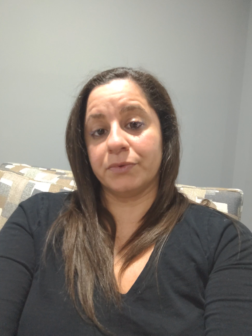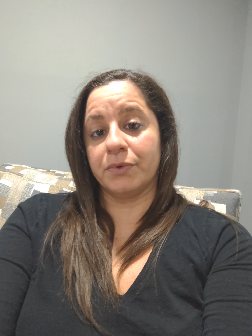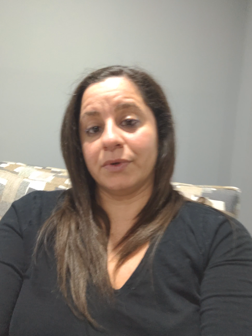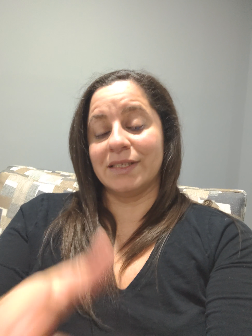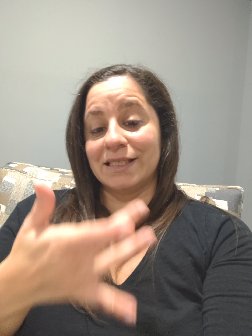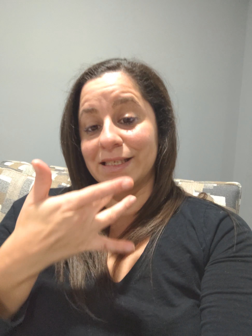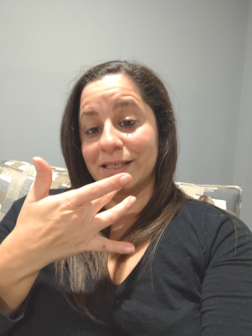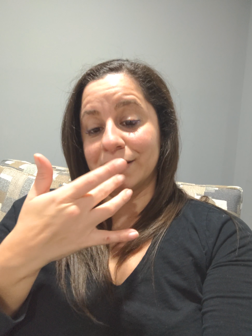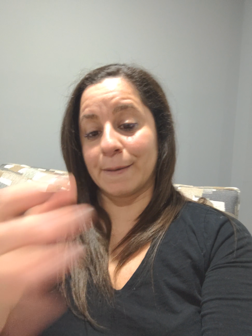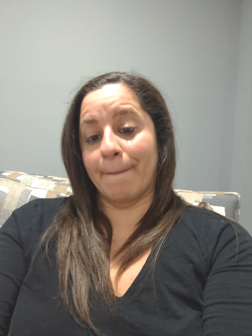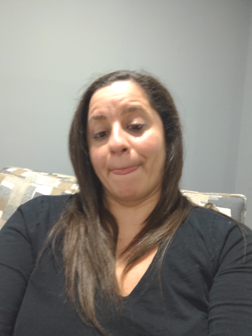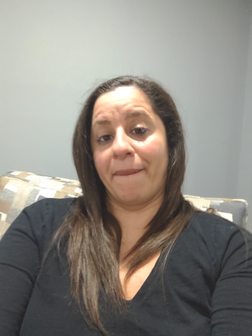taste